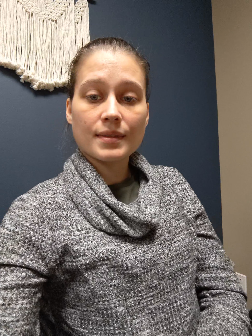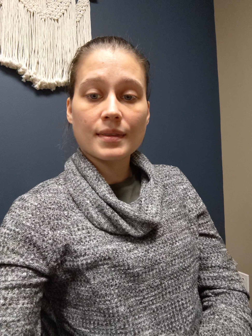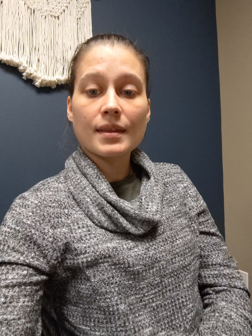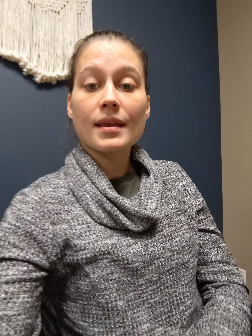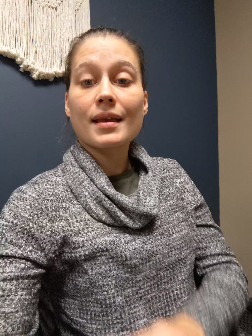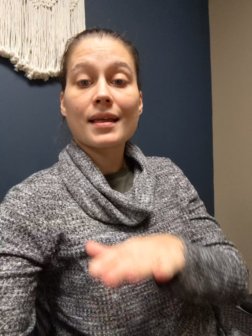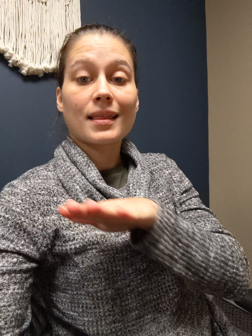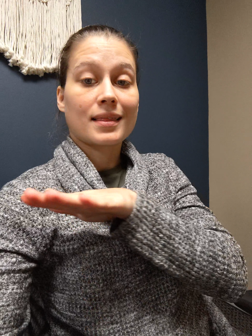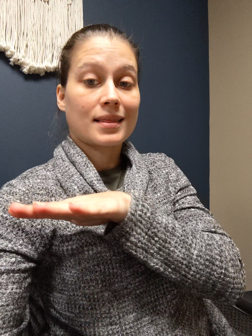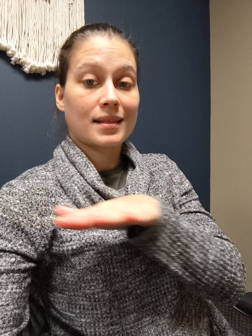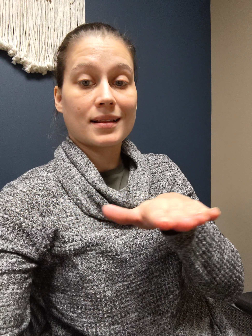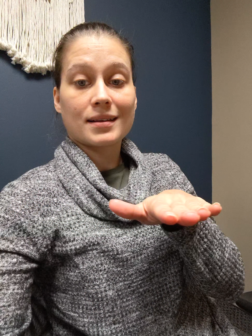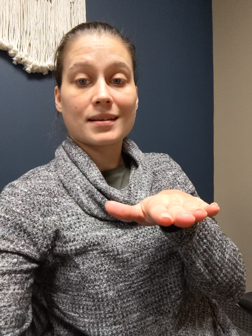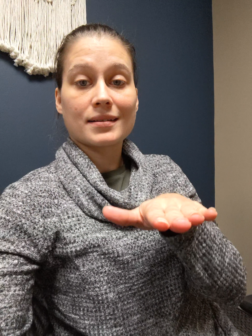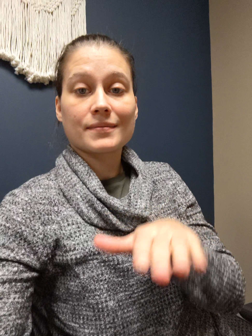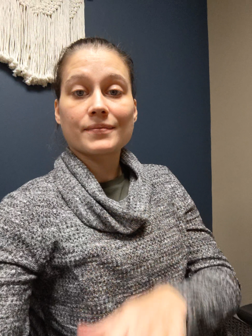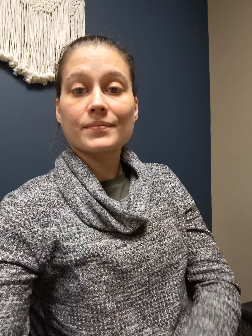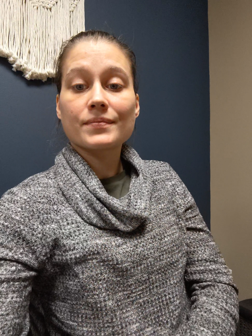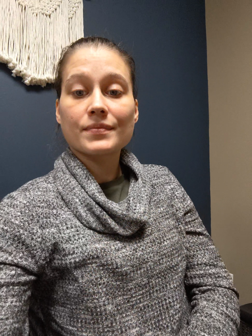clean